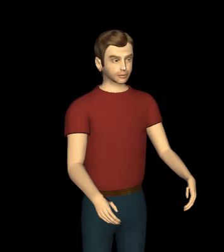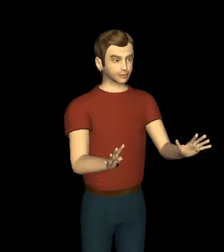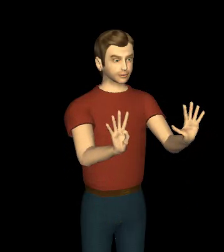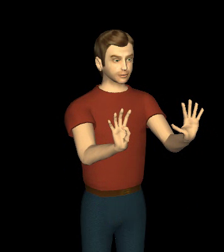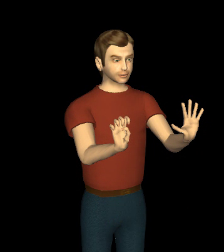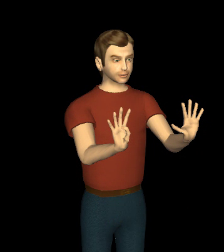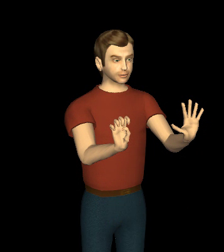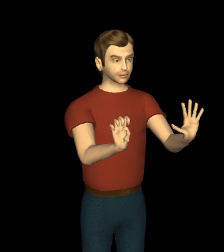90